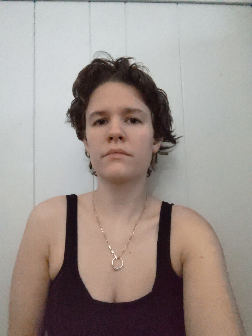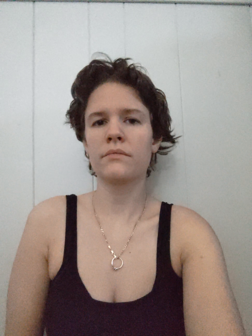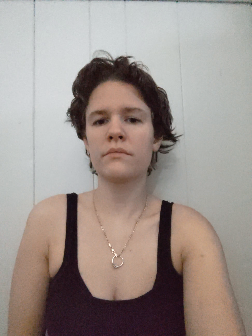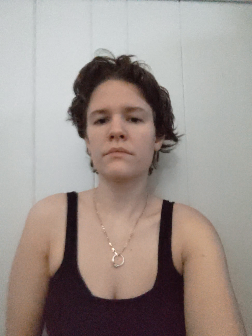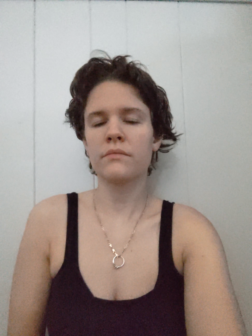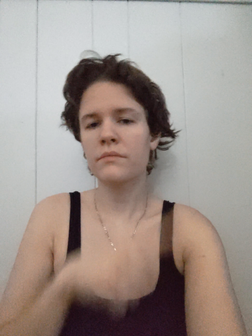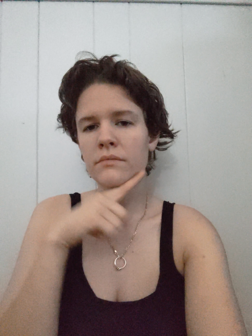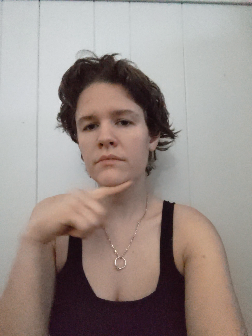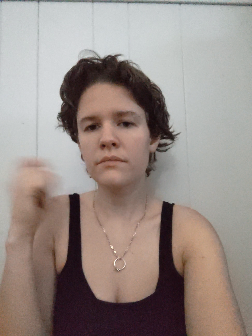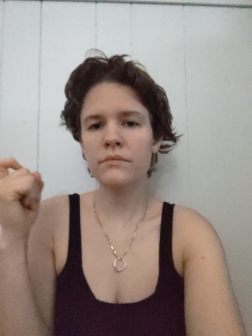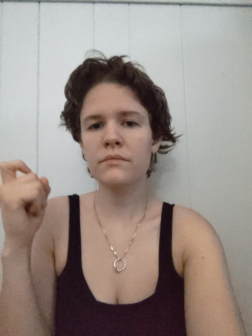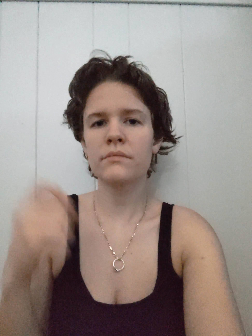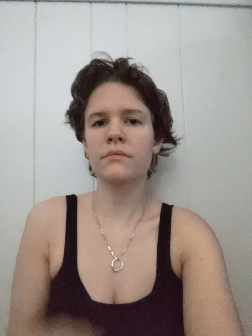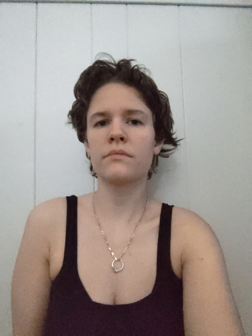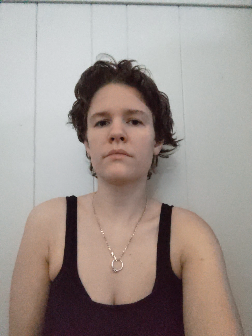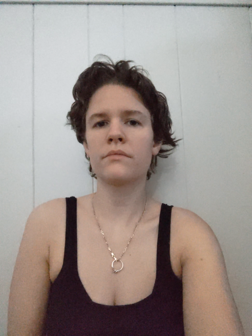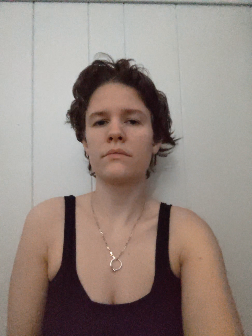dry